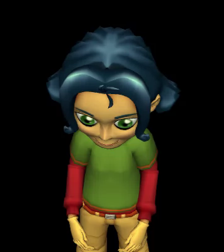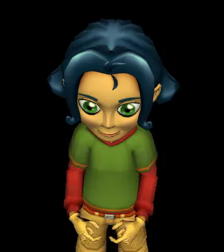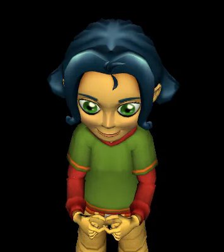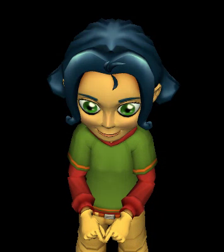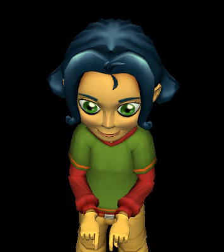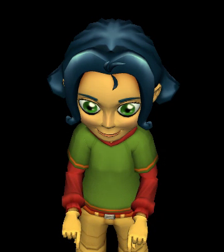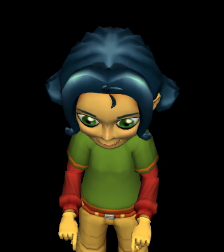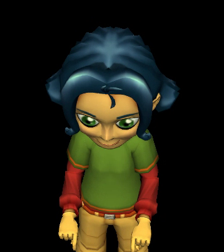يفحص